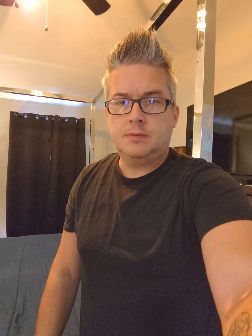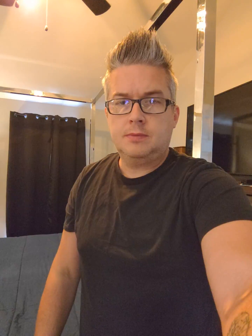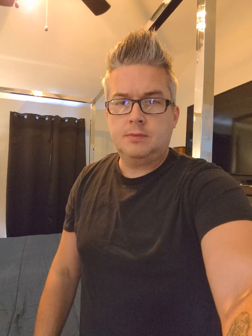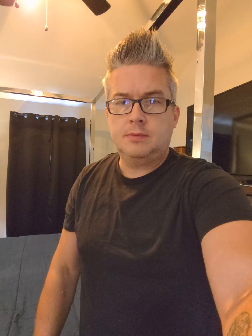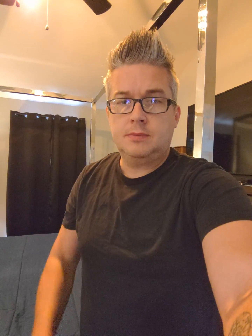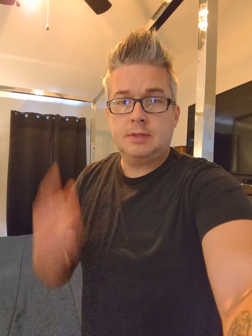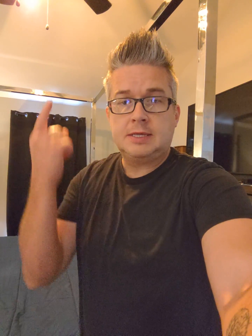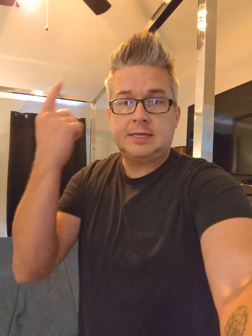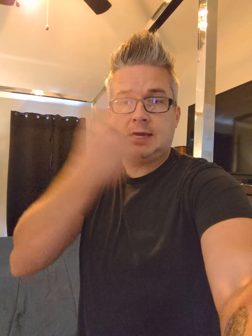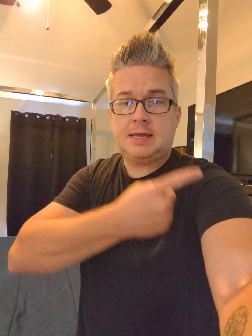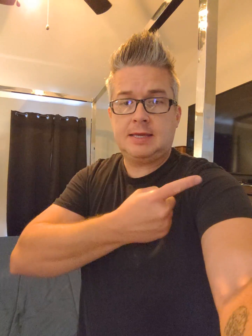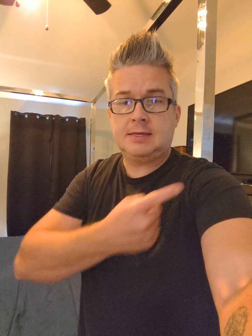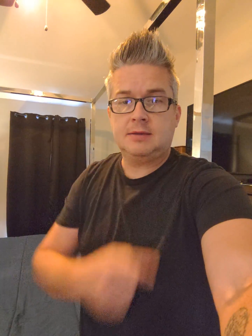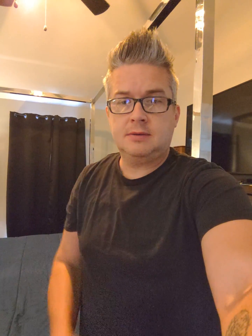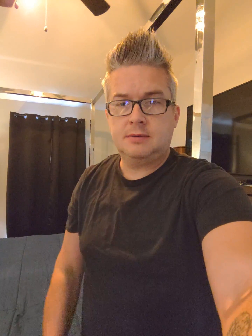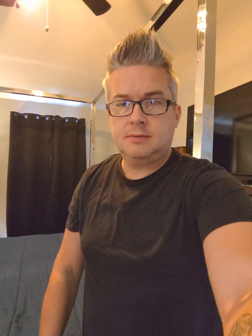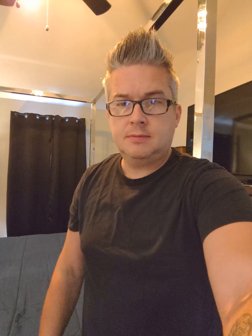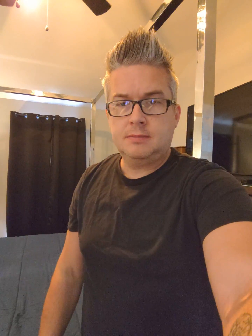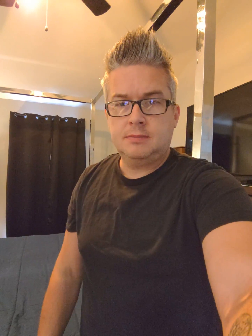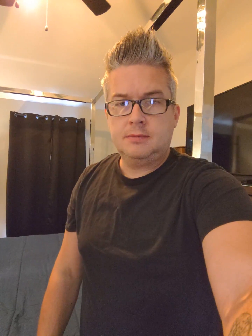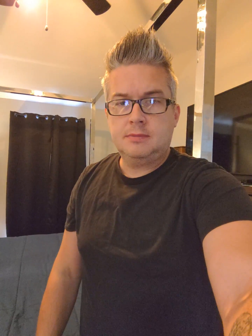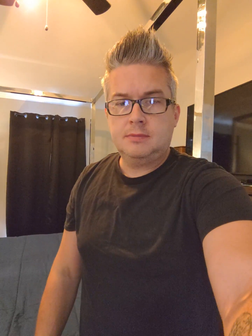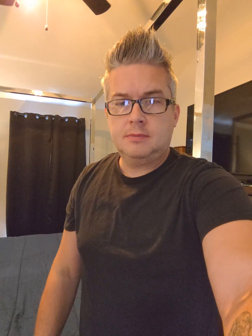day